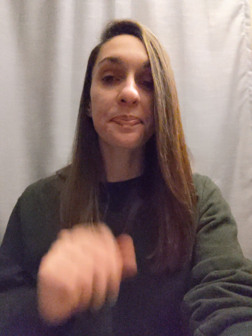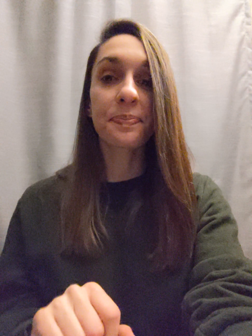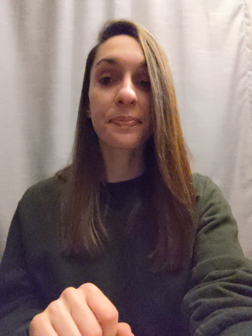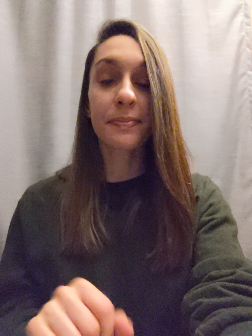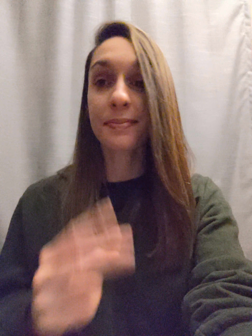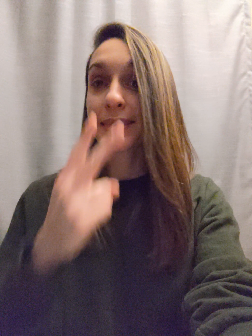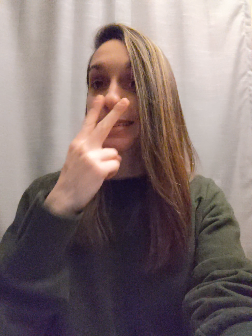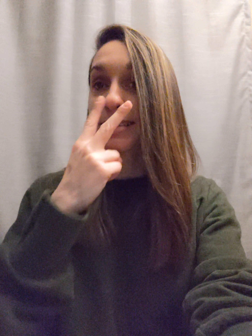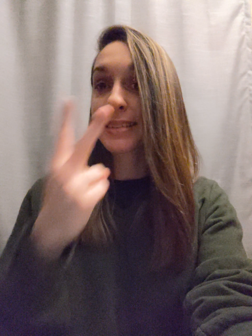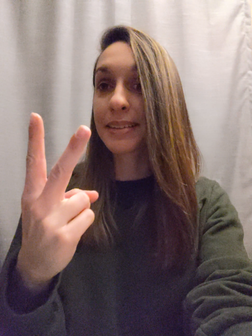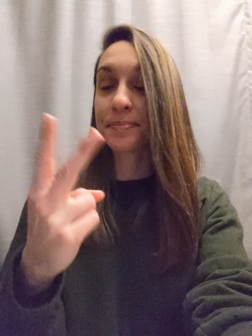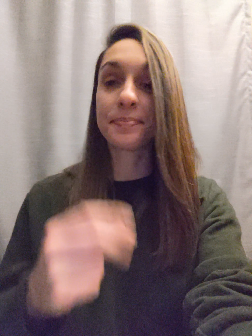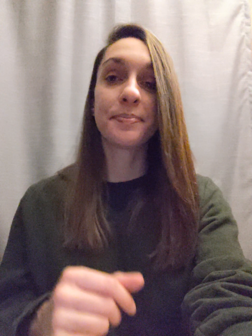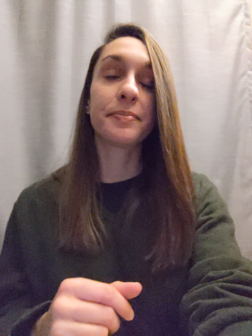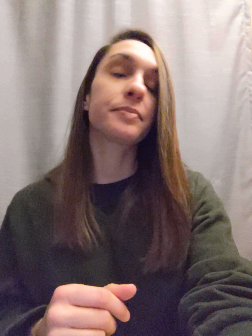see